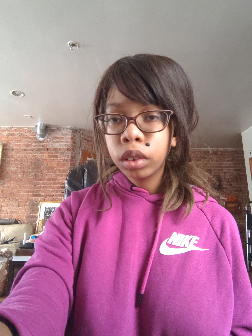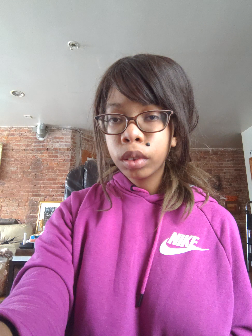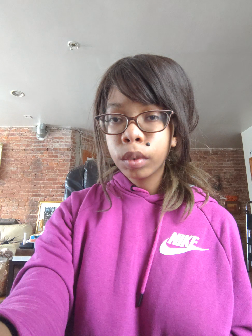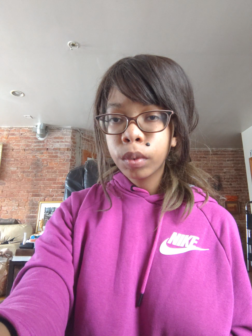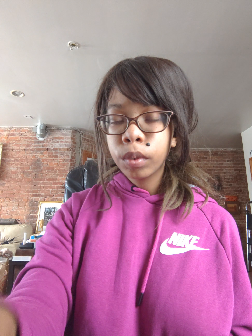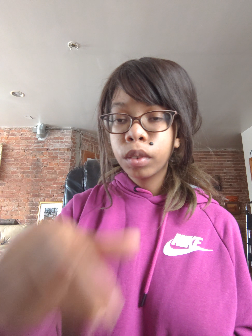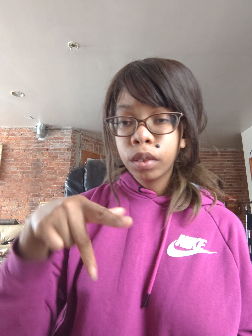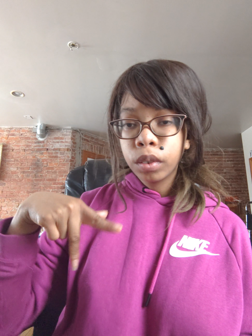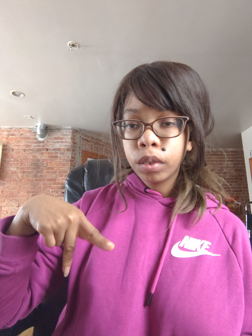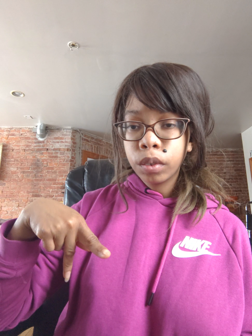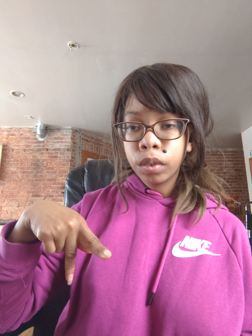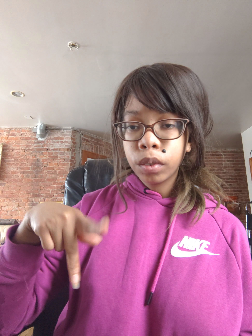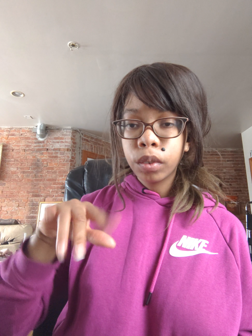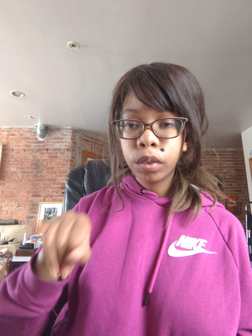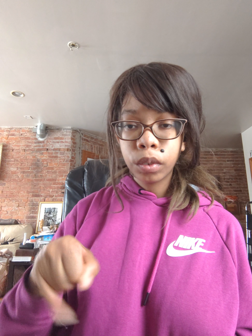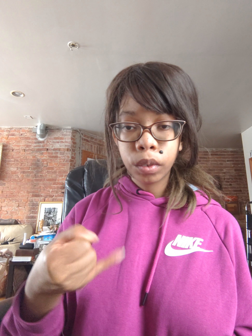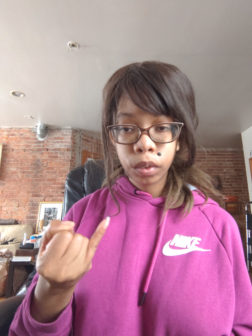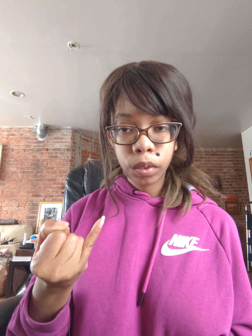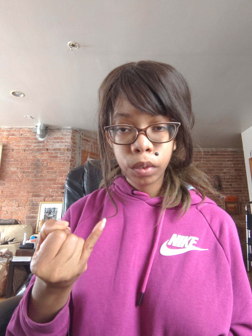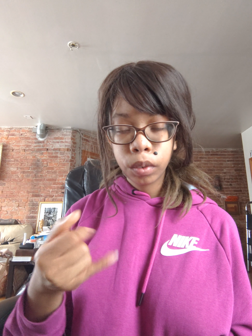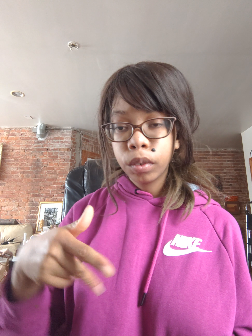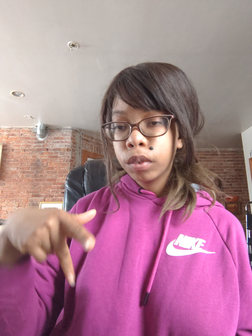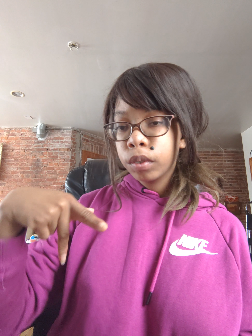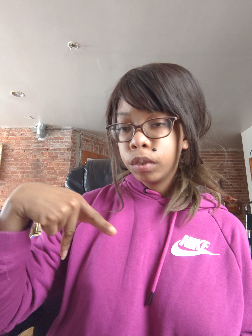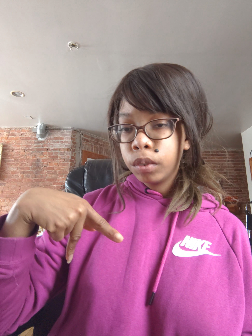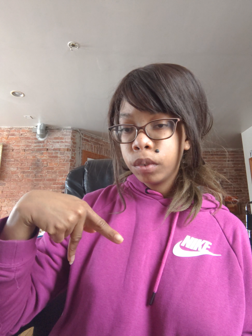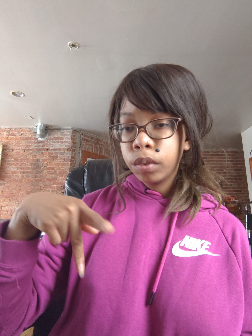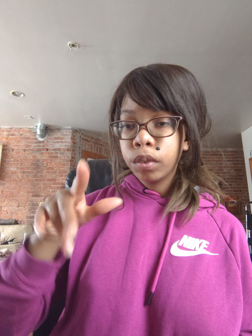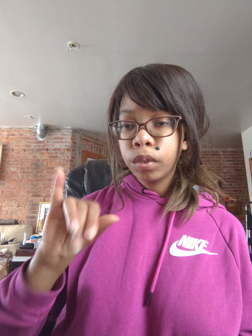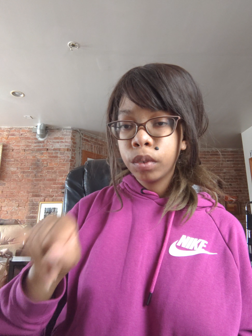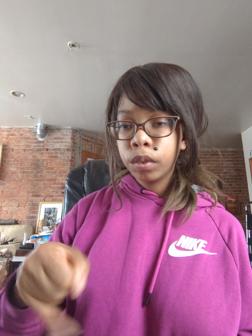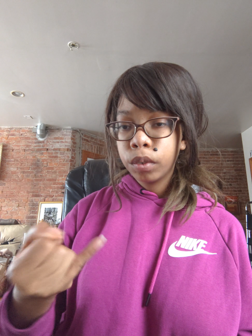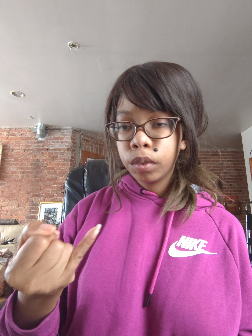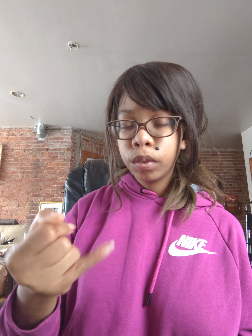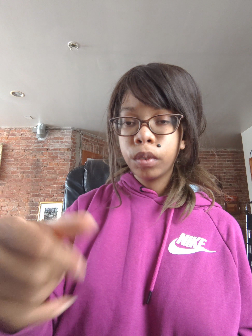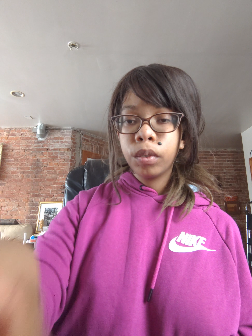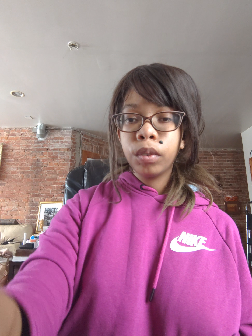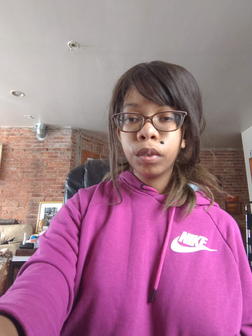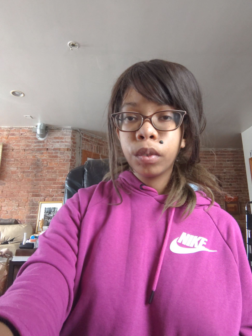pajamas